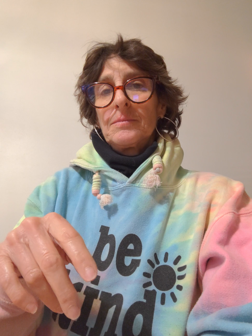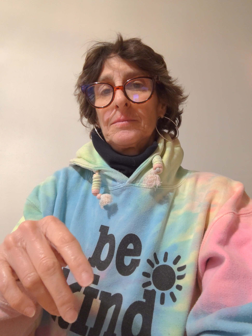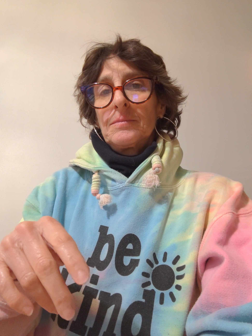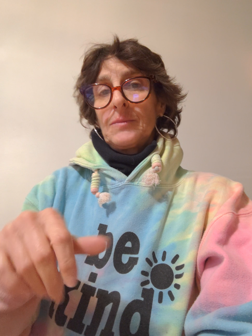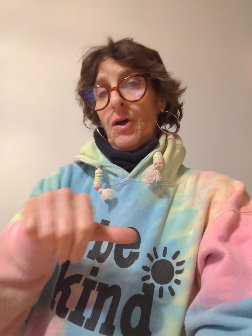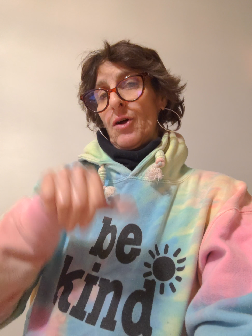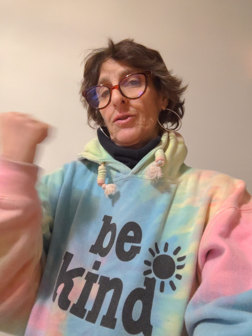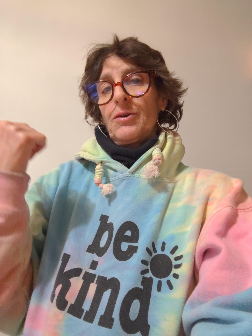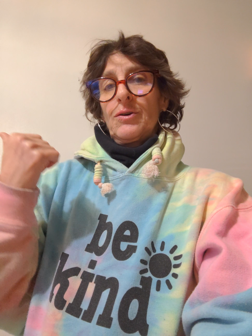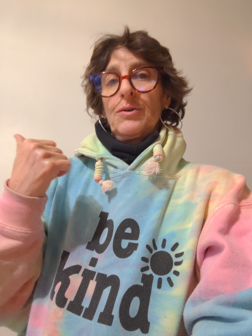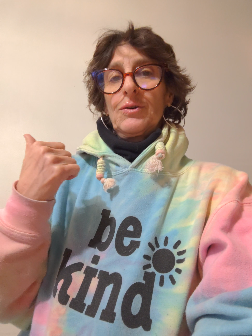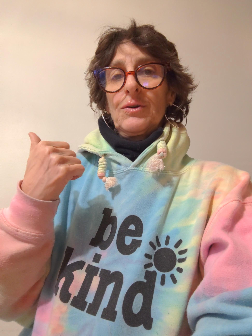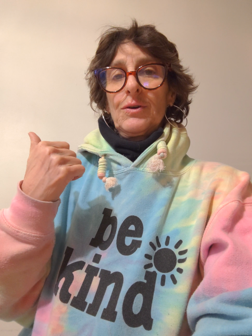another